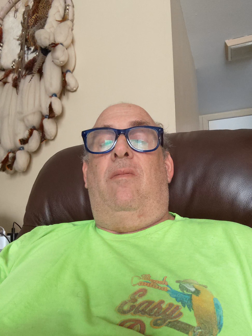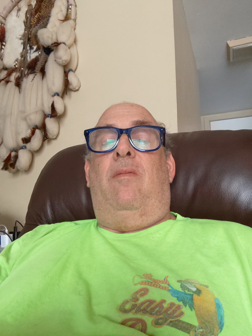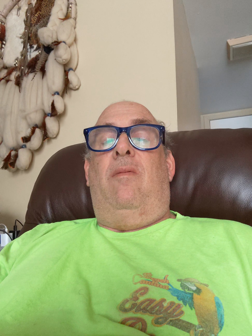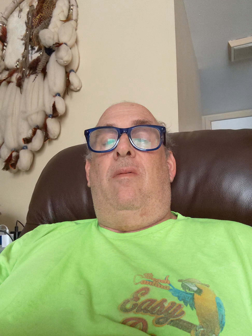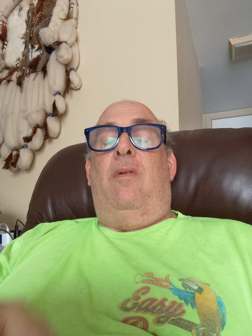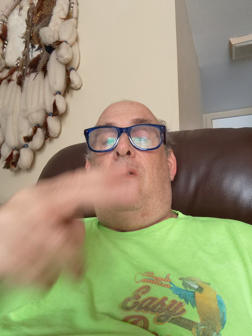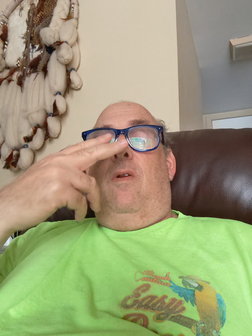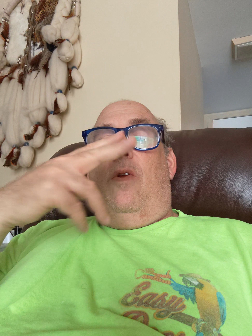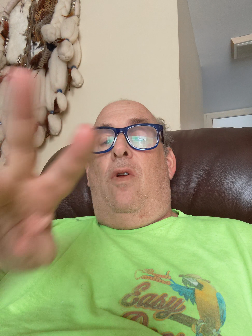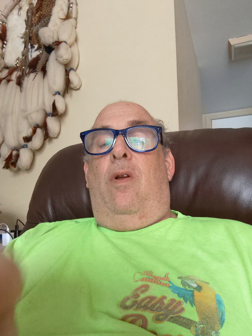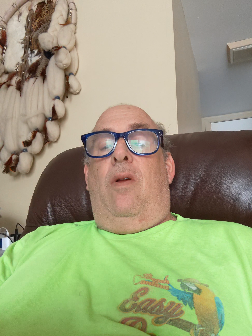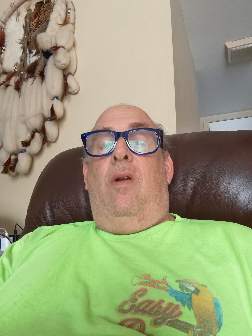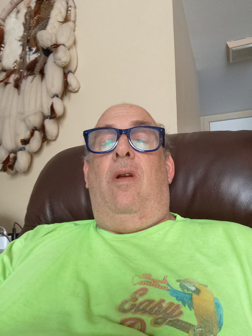look